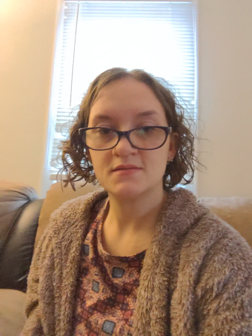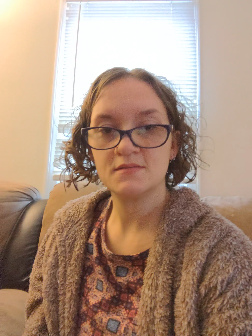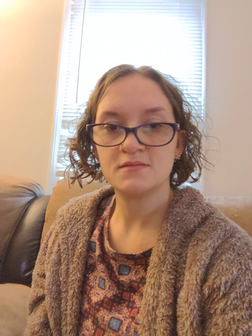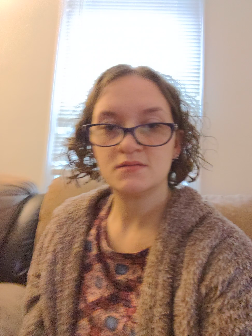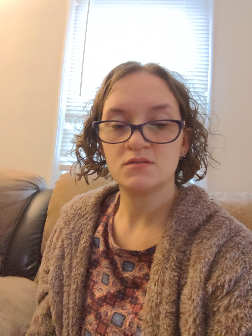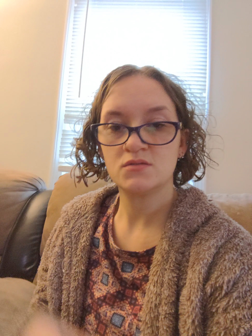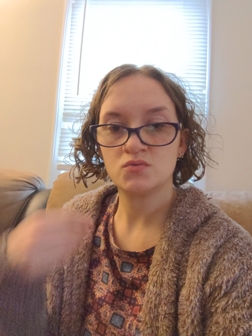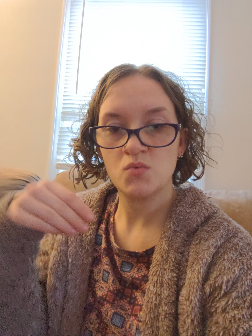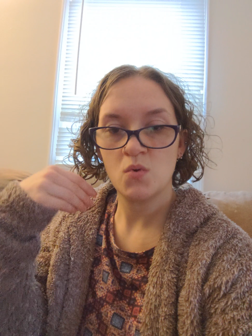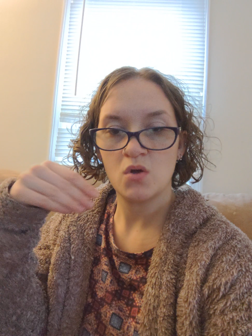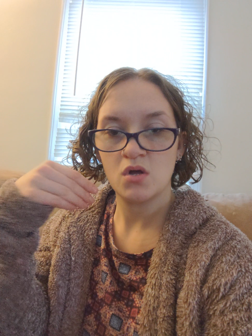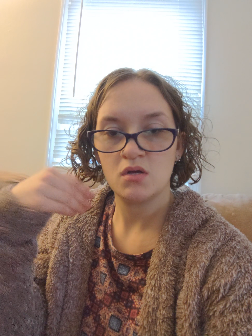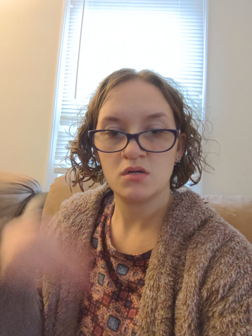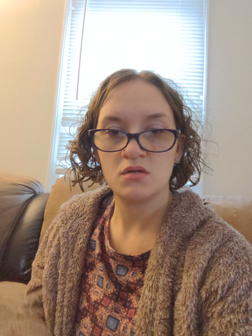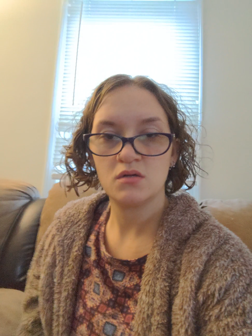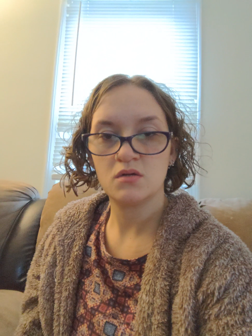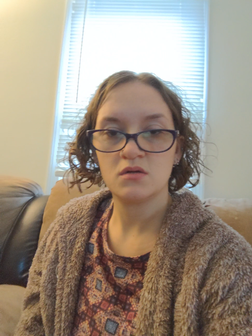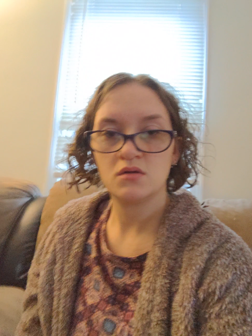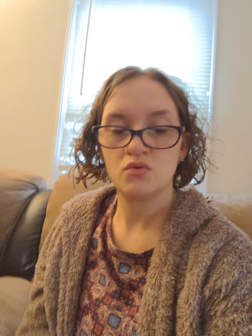store